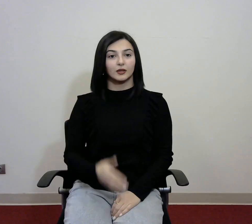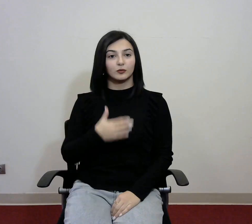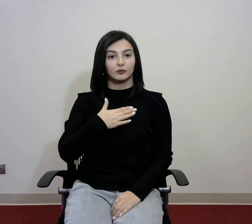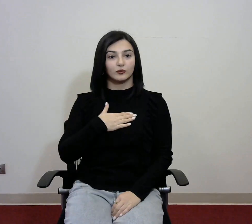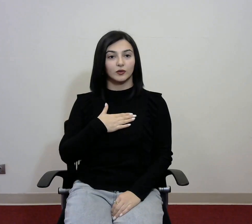mənim